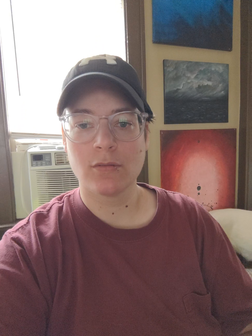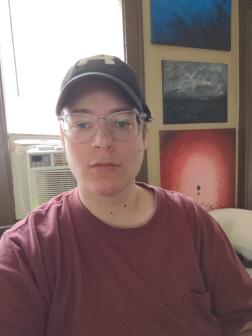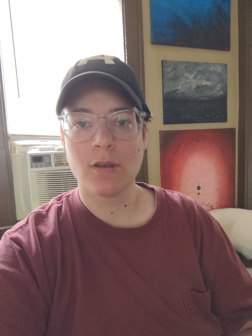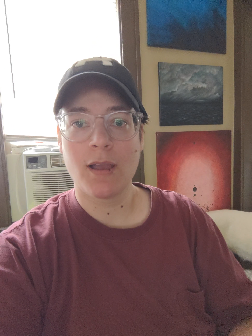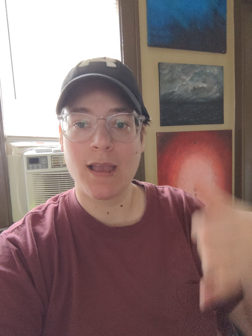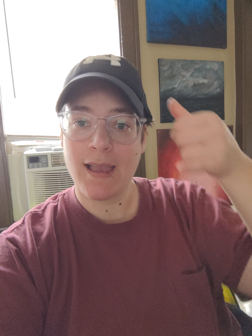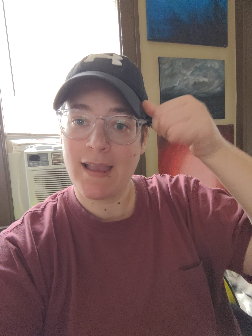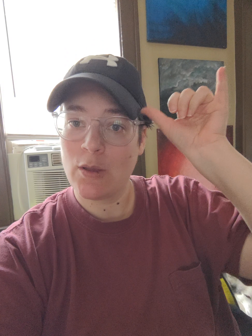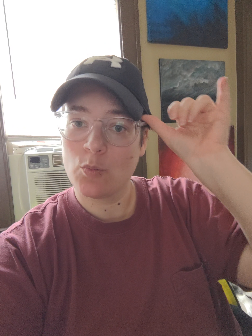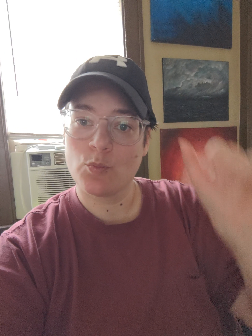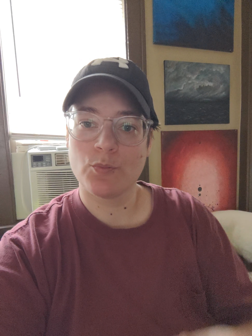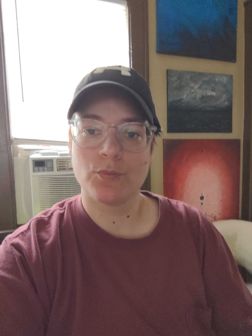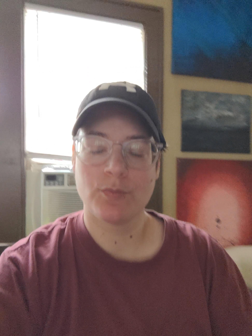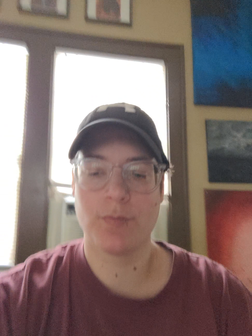cow